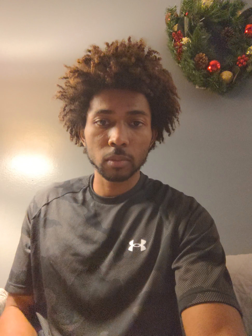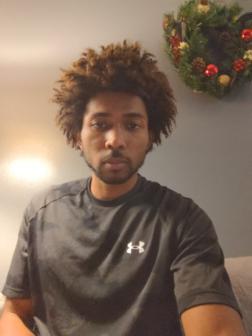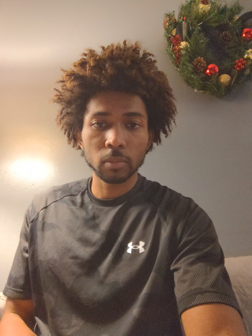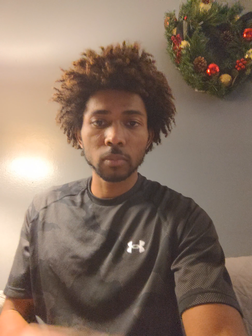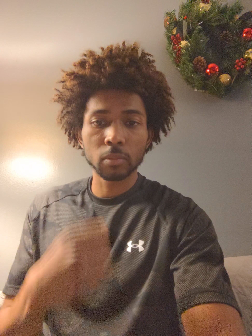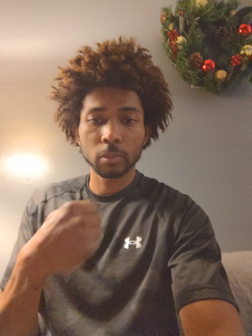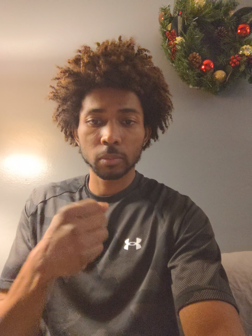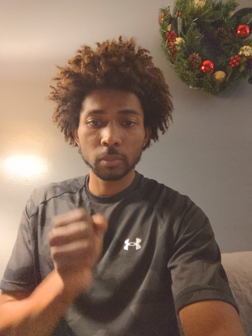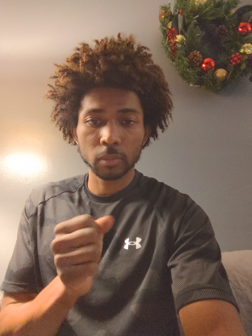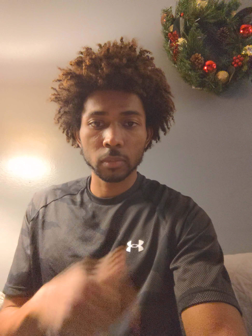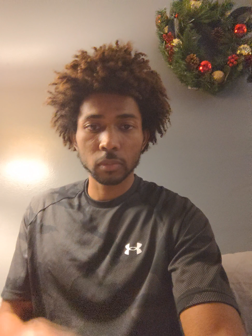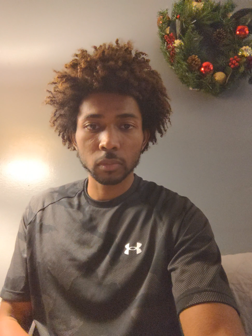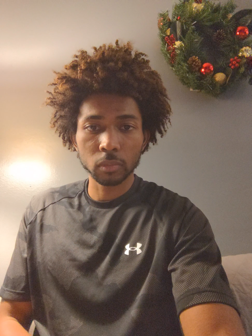make